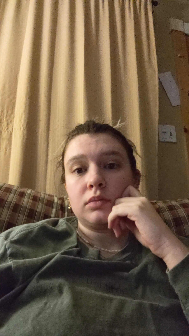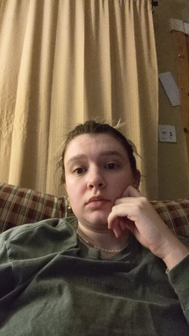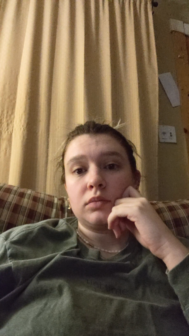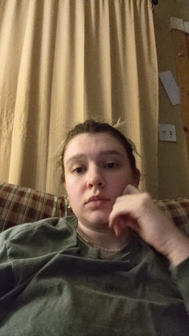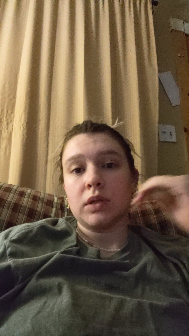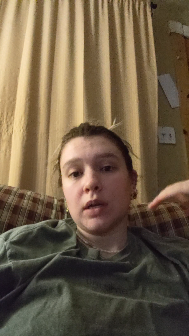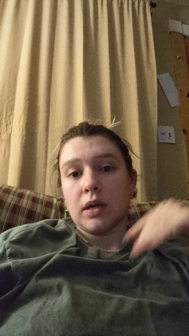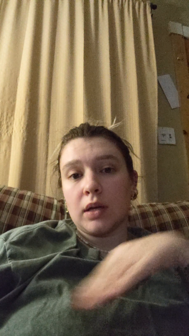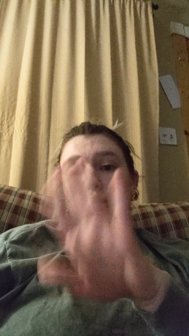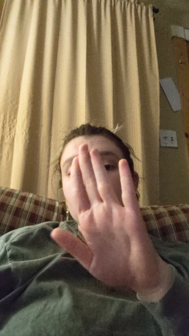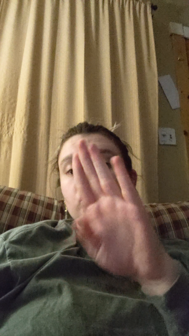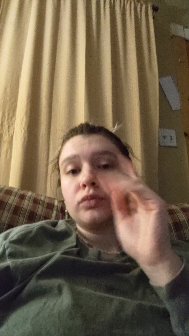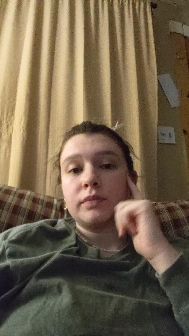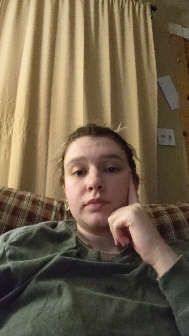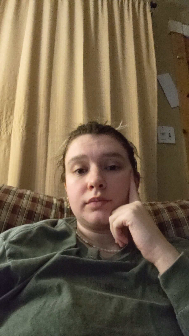enter